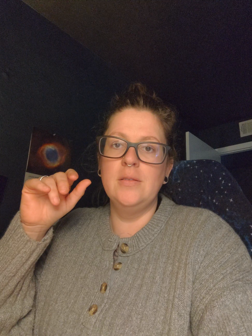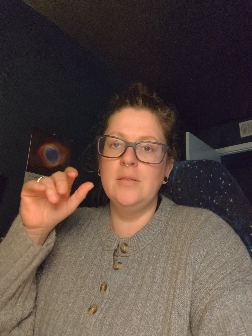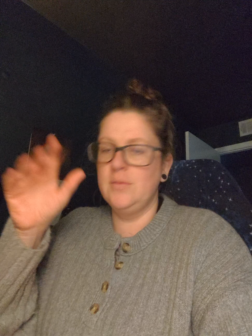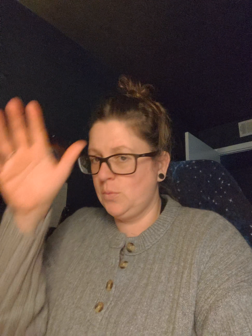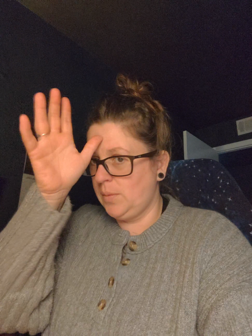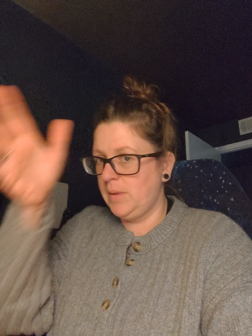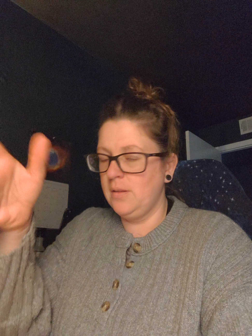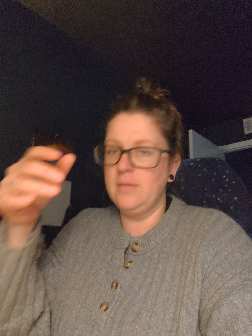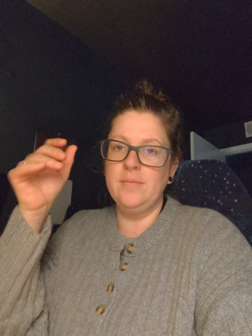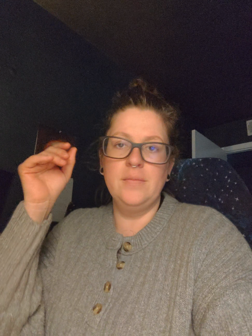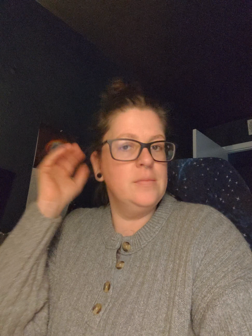grandpa